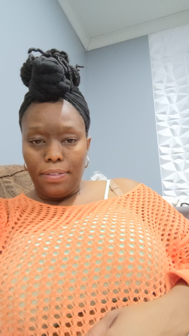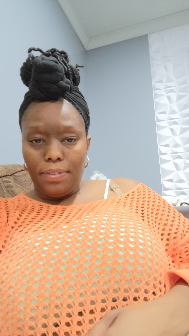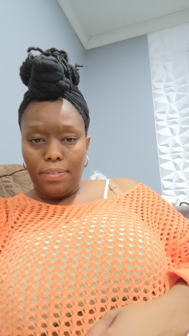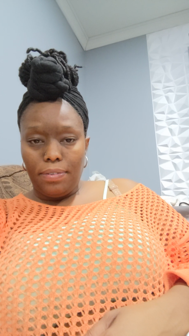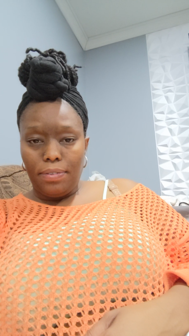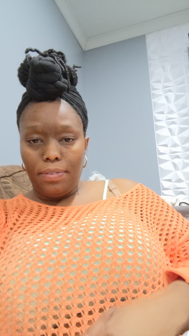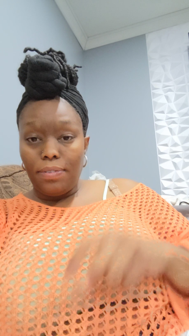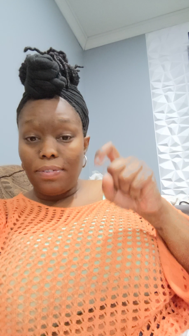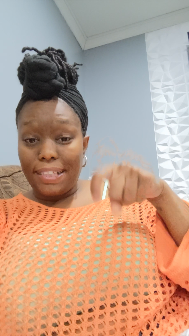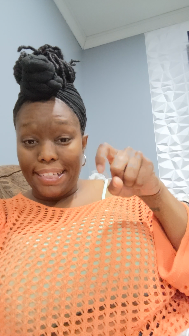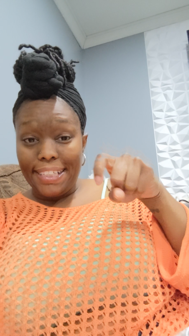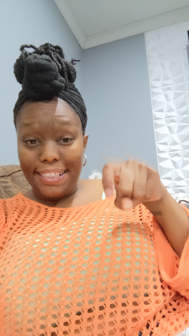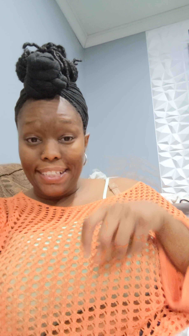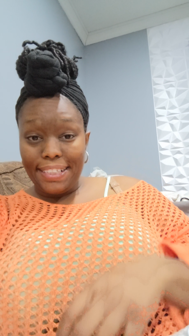need